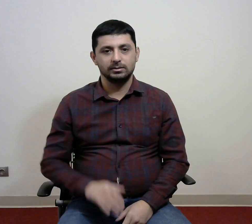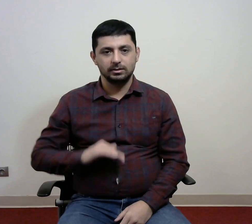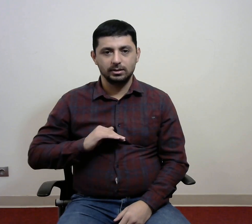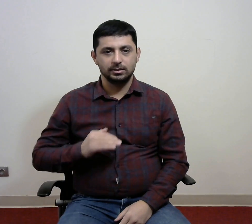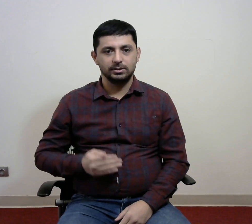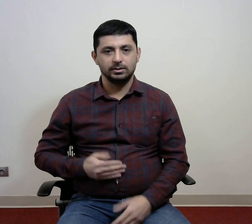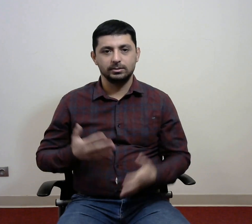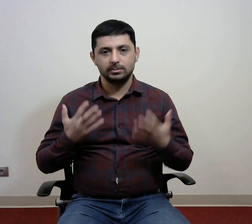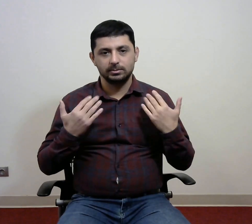bağ